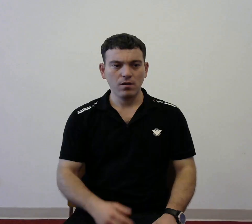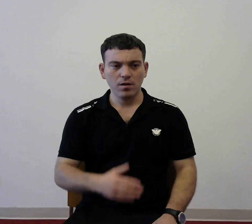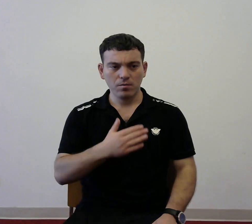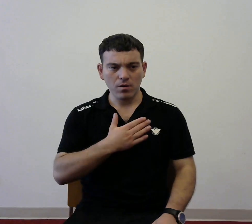mən